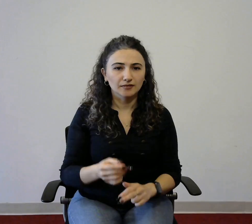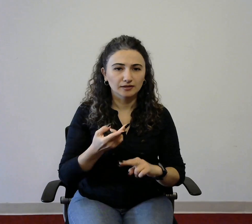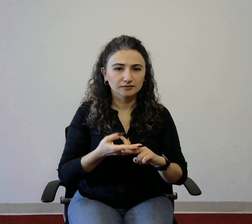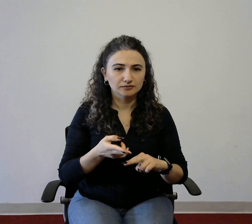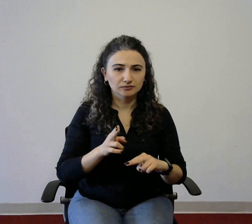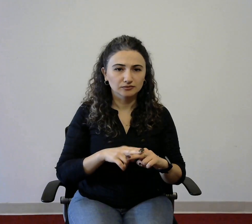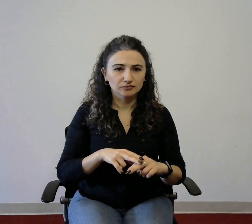bu